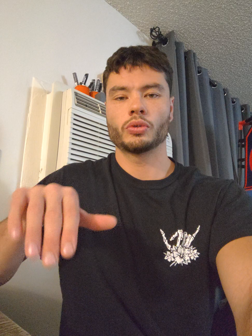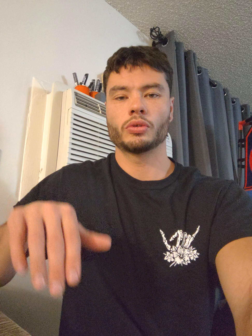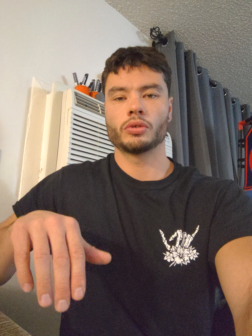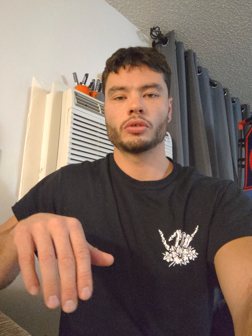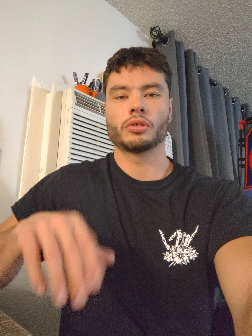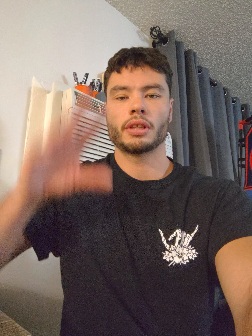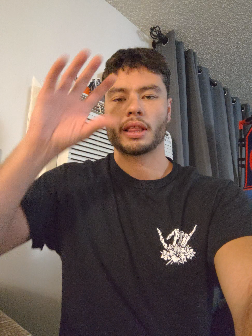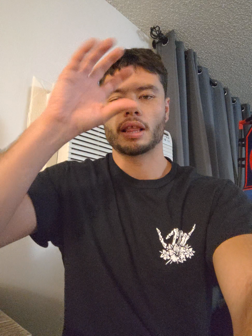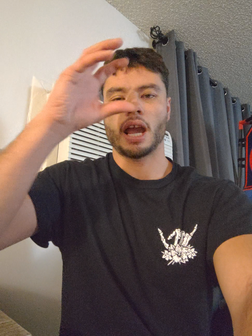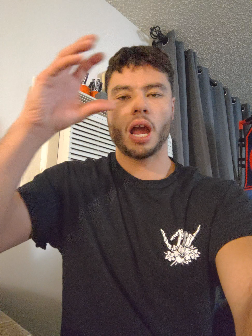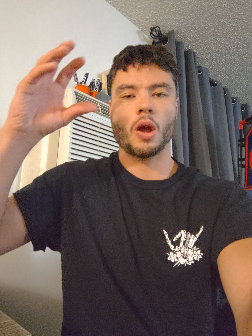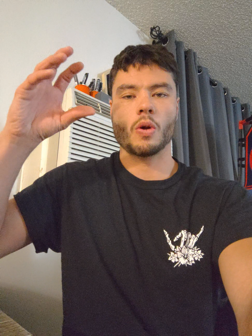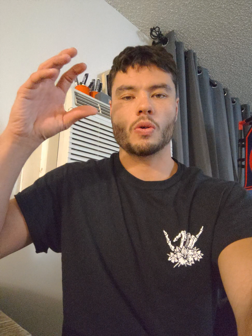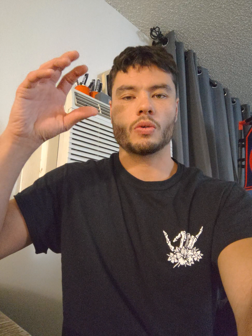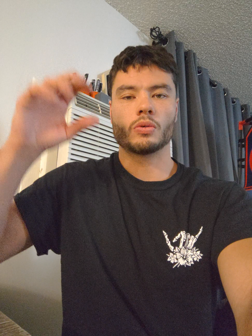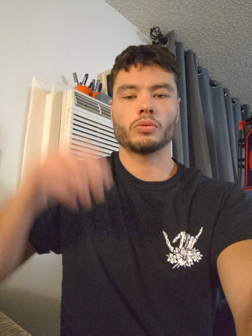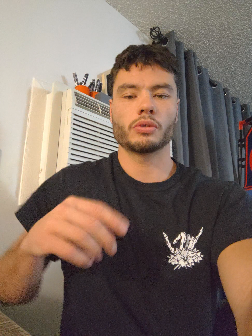cloud